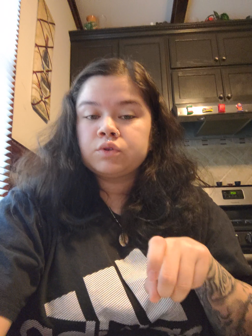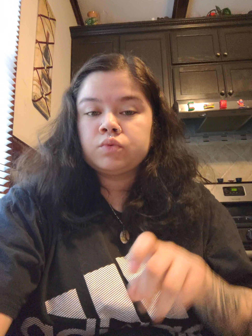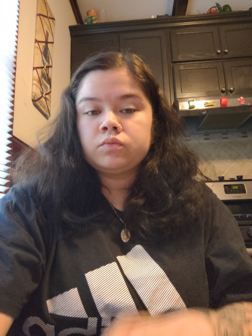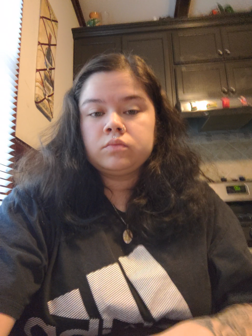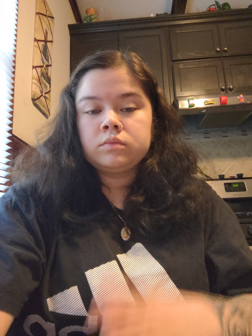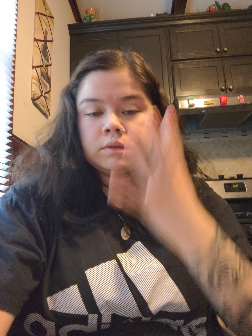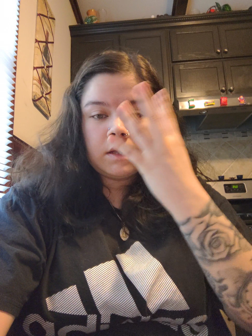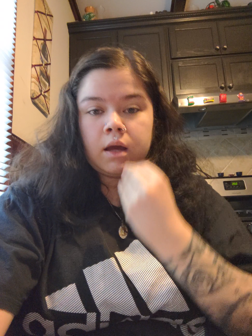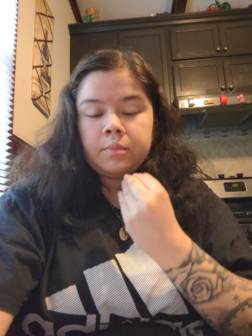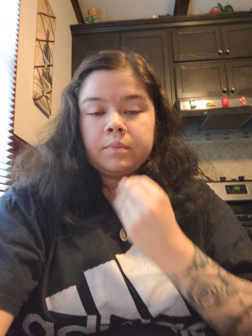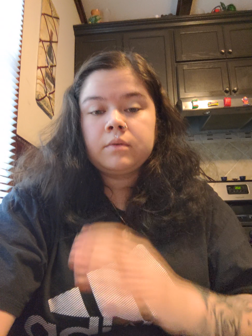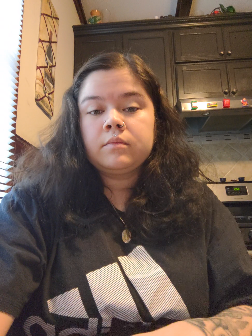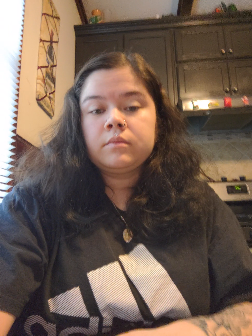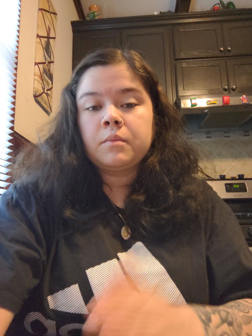sleep